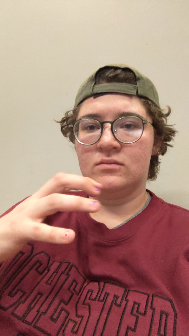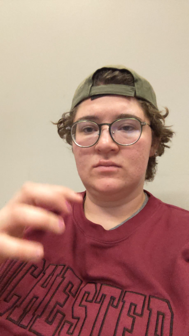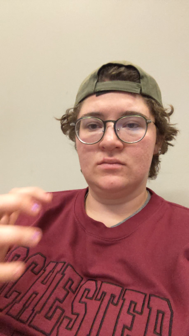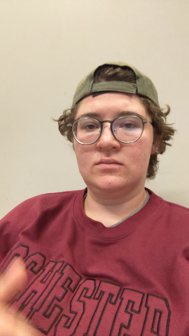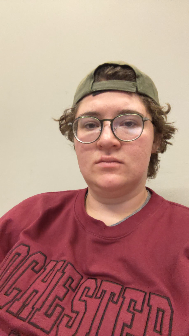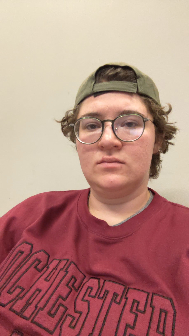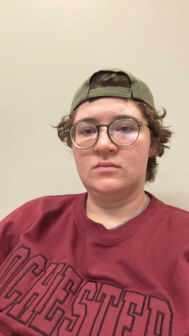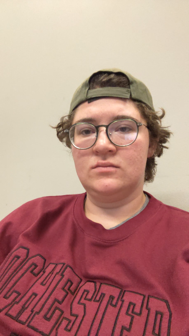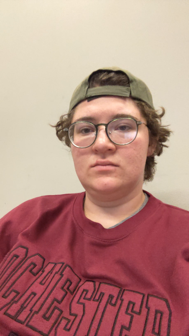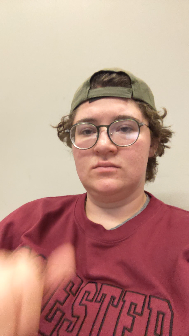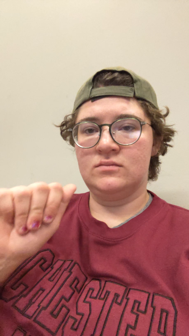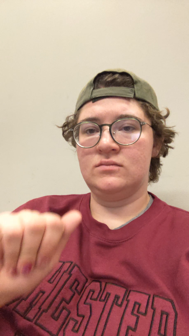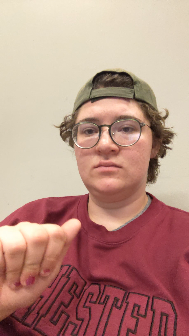a